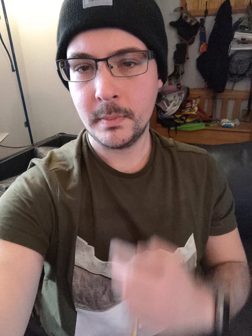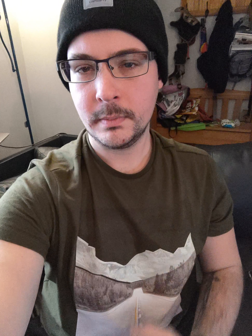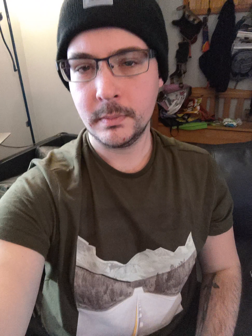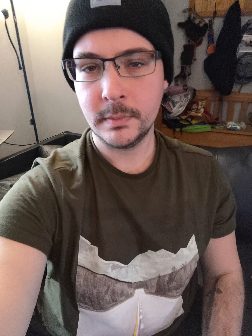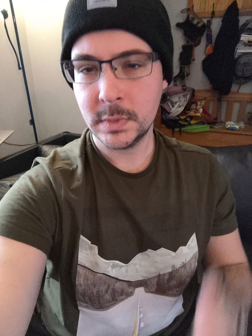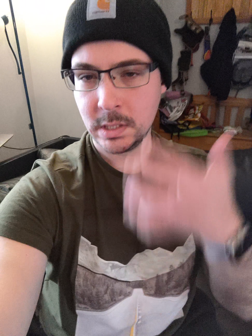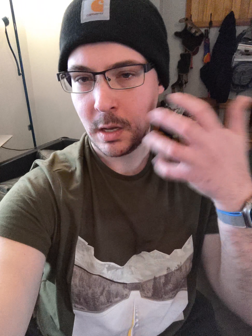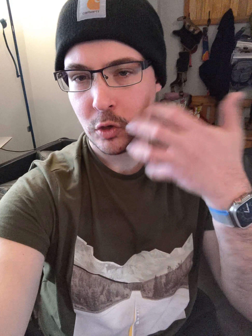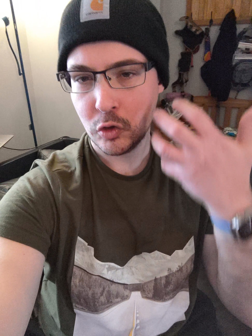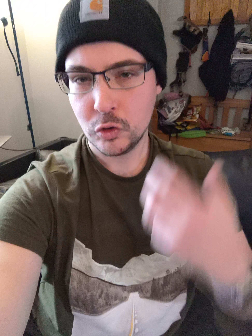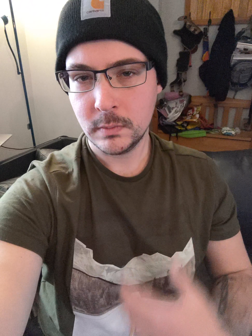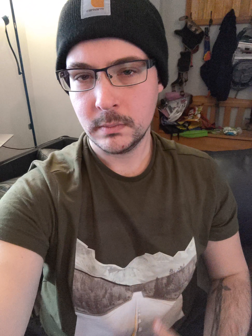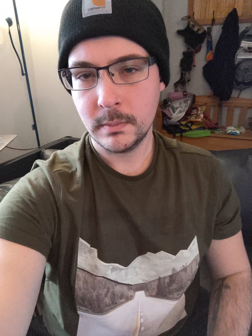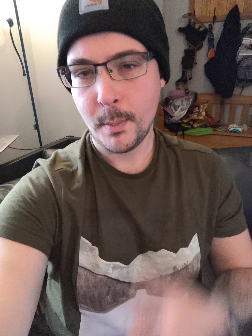tiger